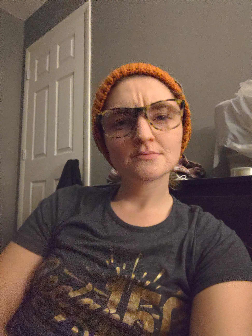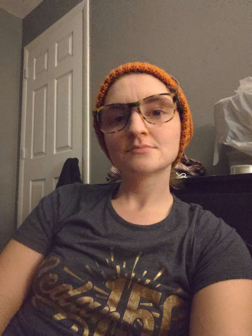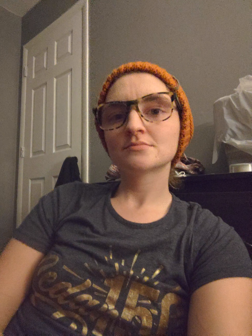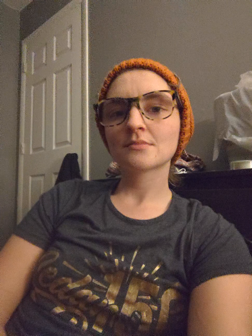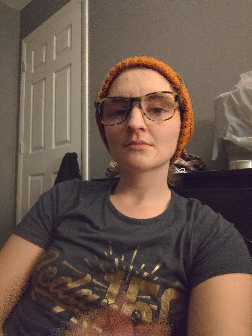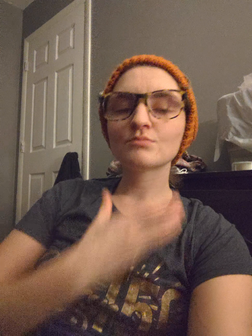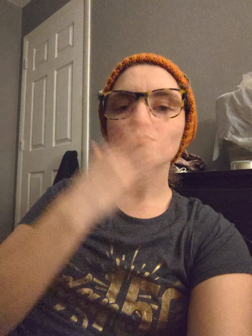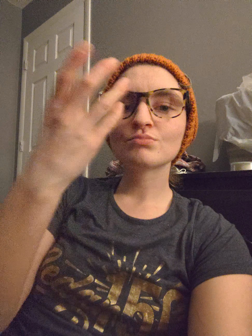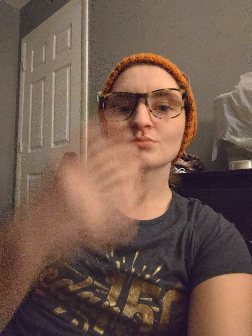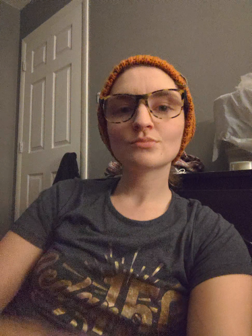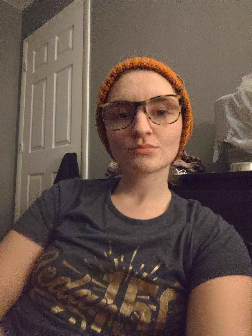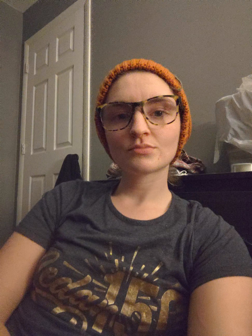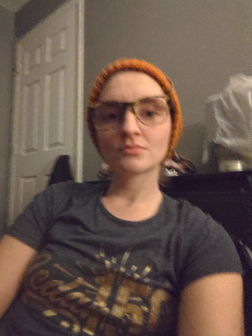giraffe